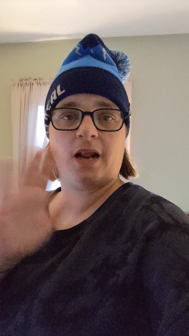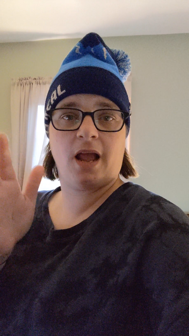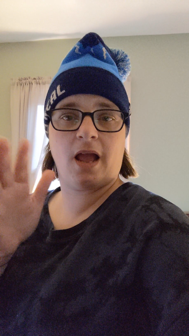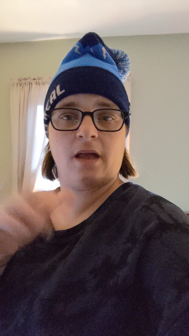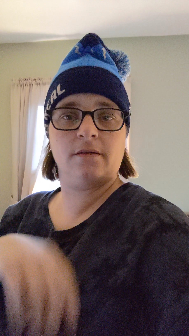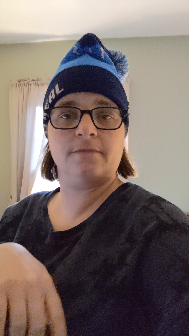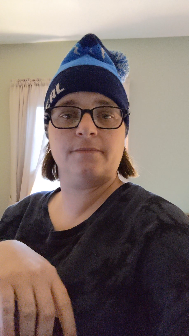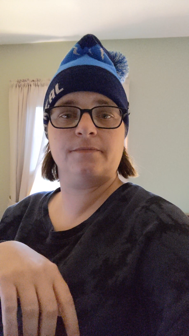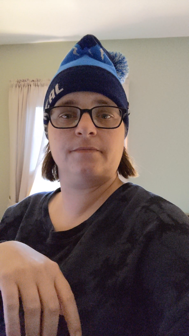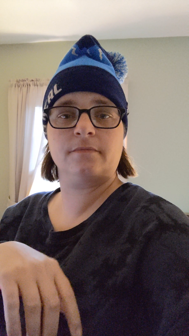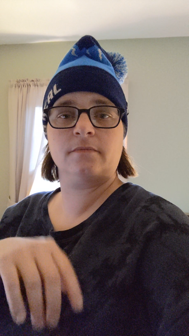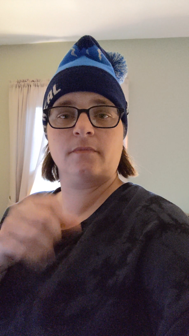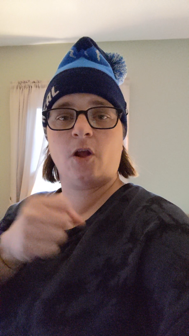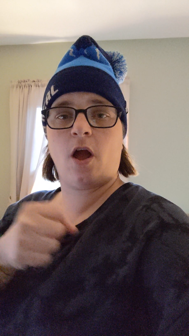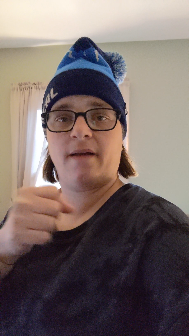coffee